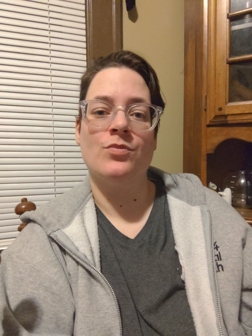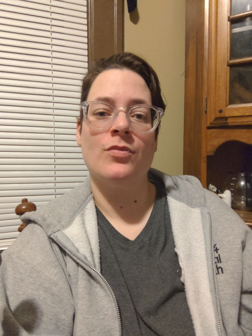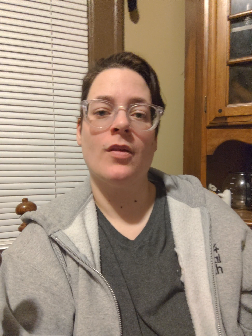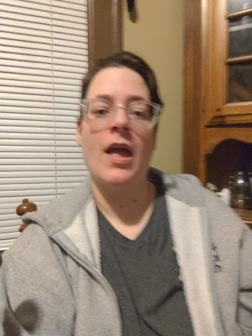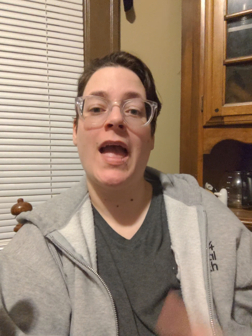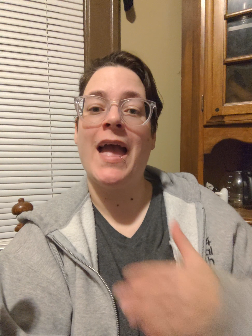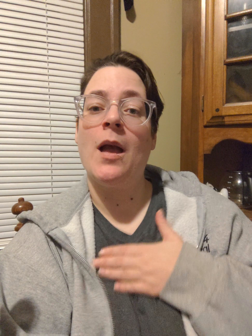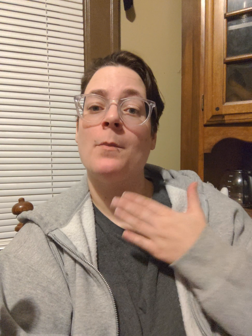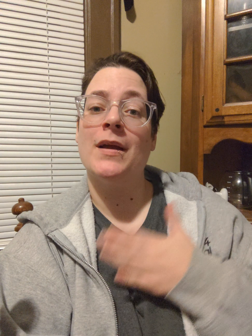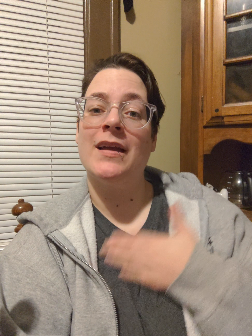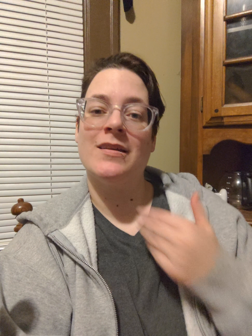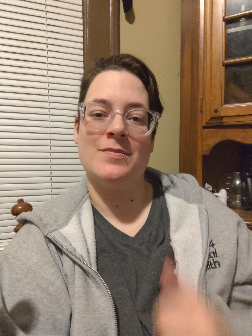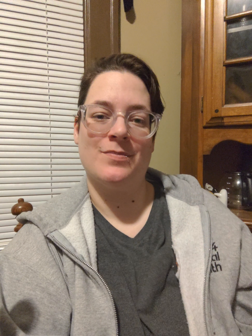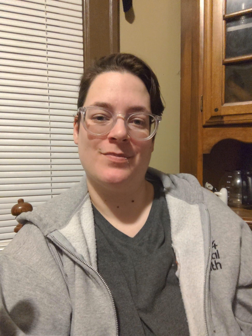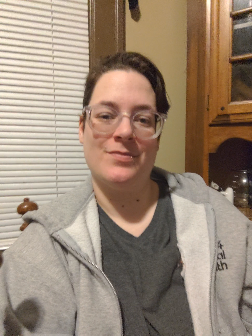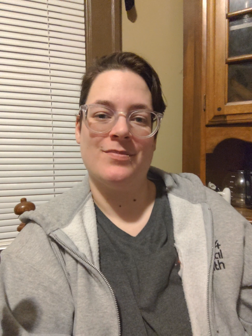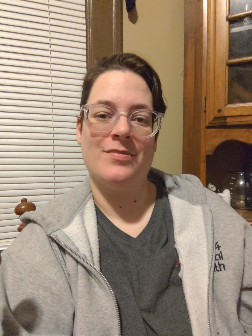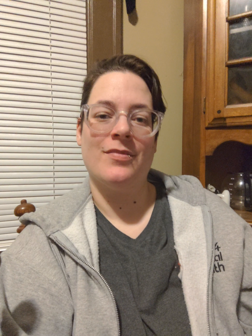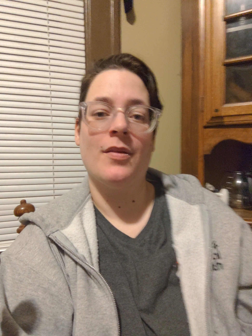happy